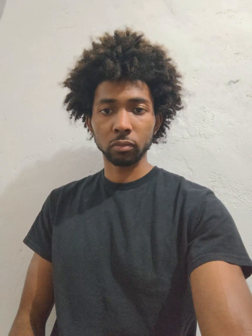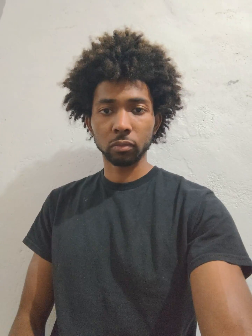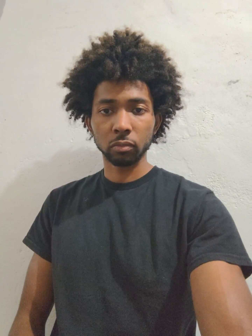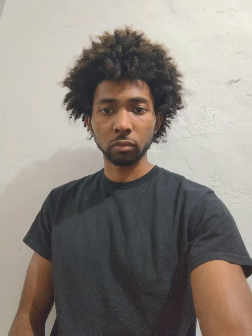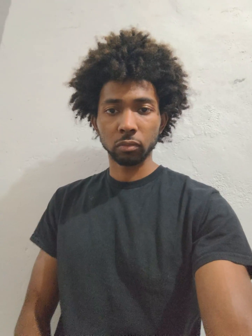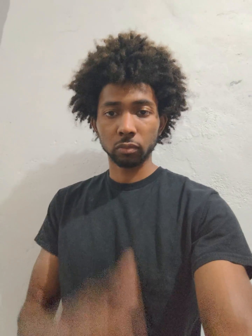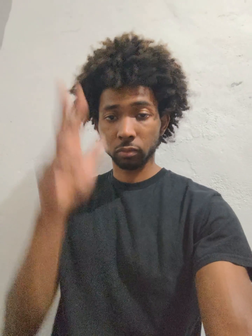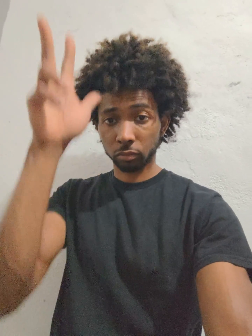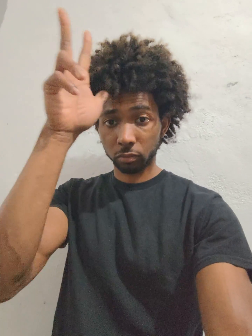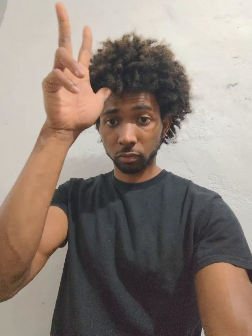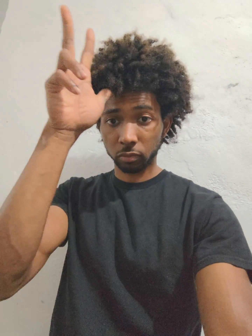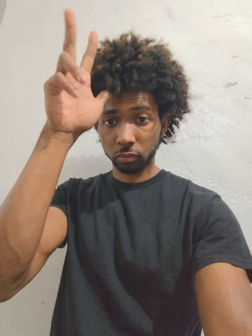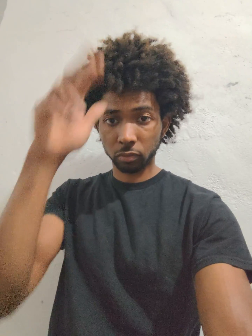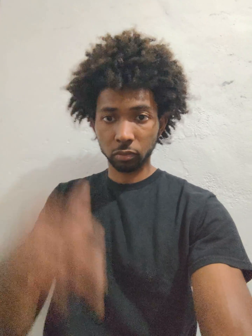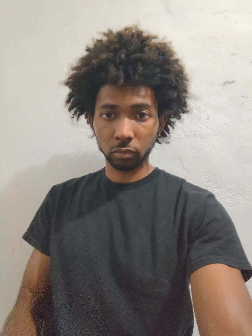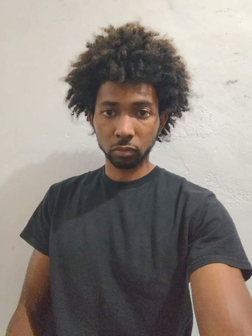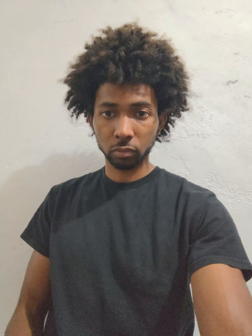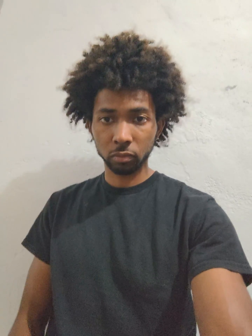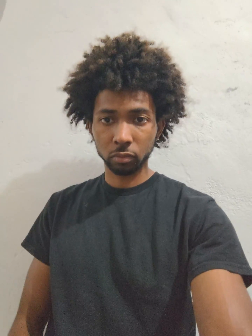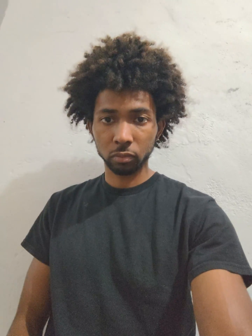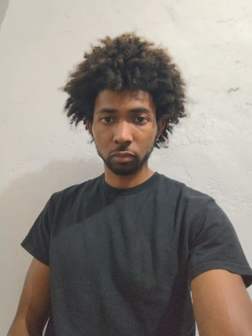rooster